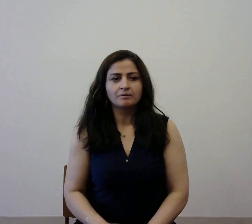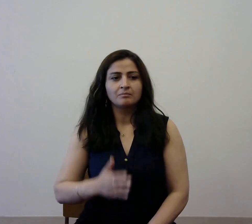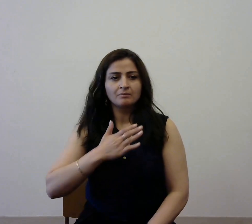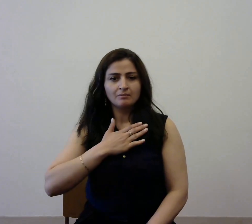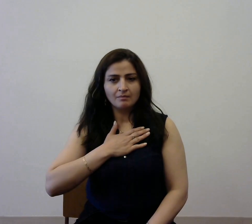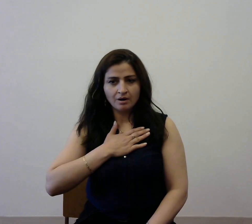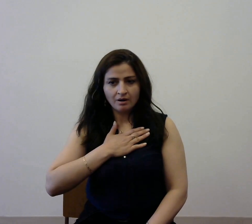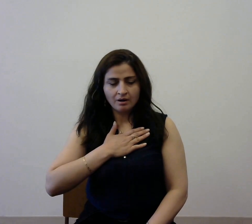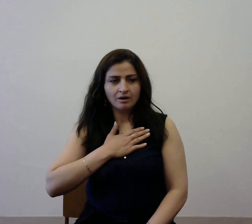mən